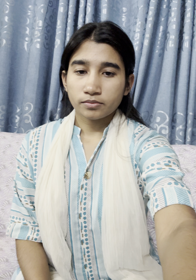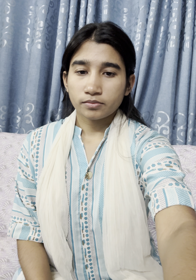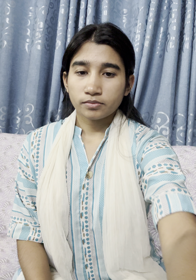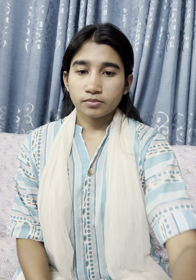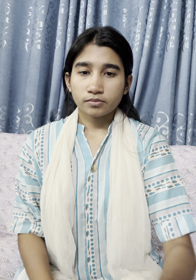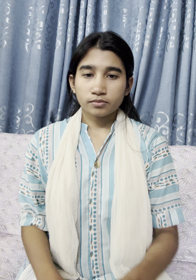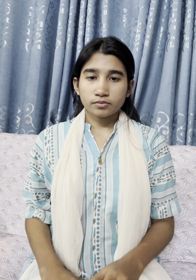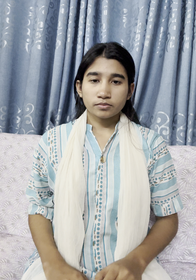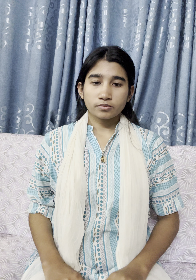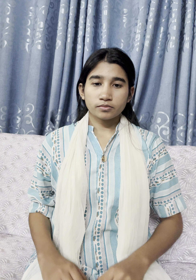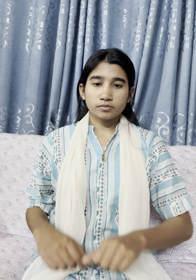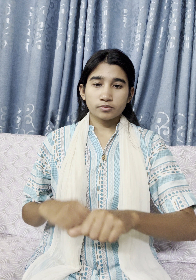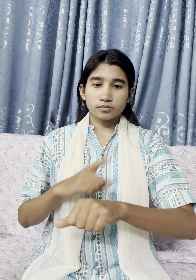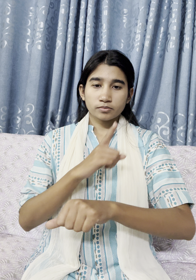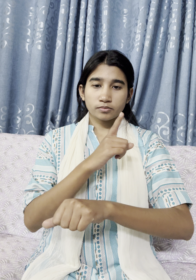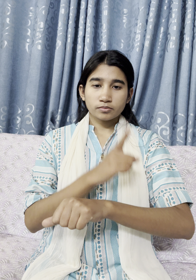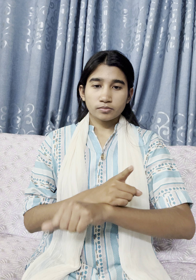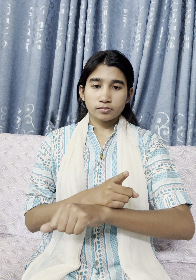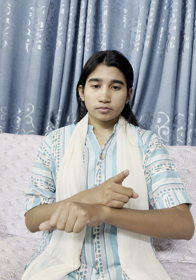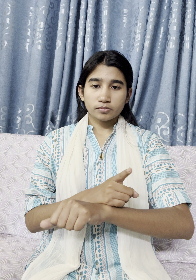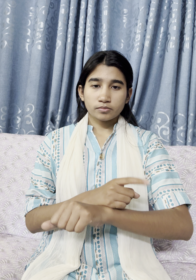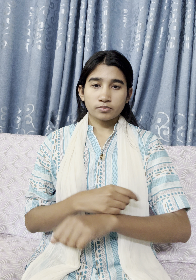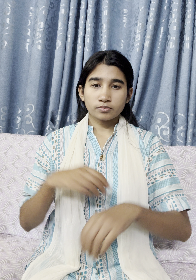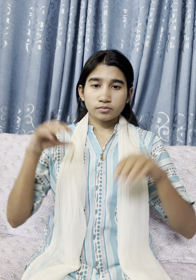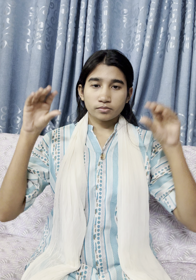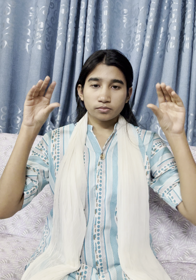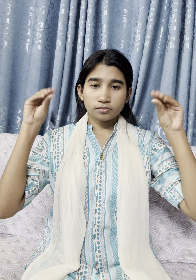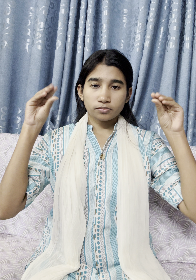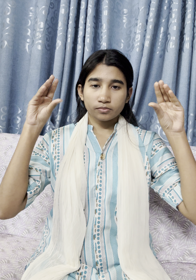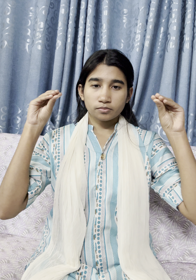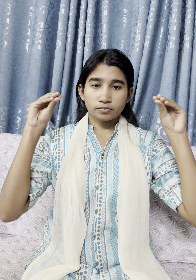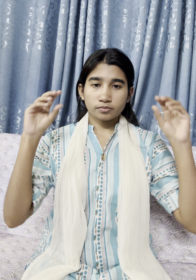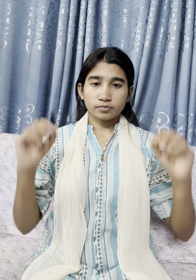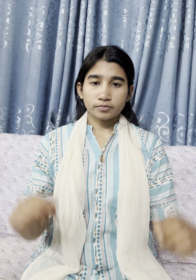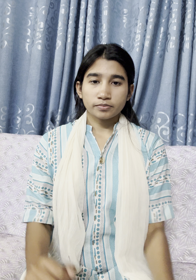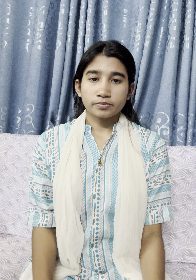শিক্ষক